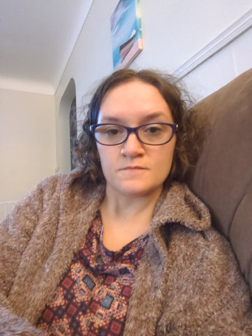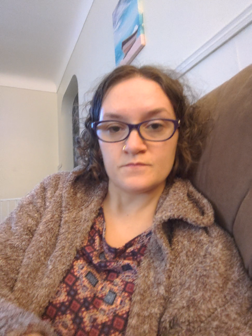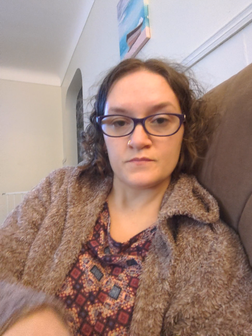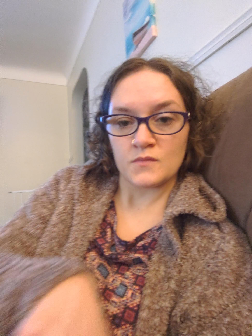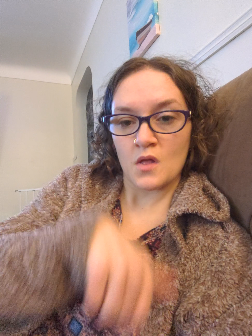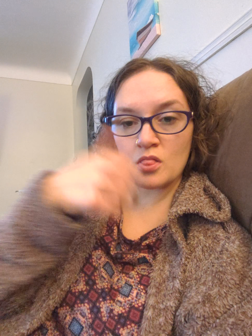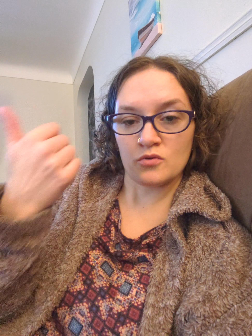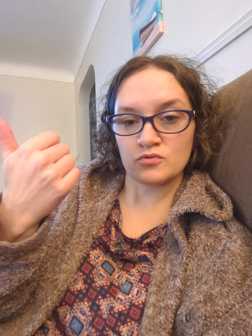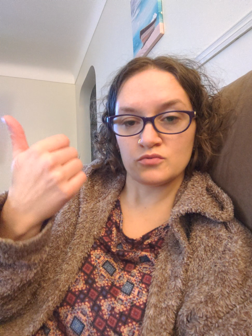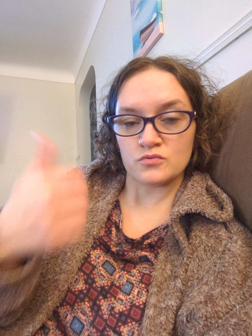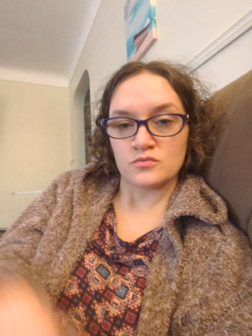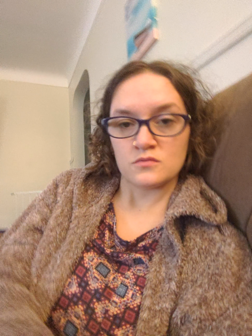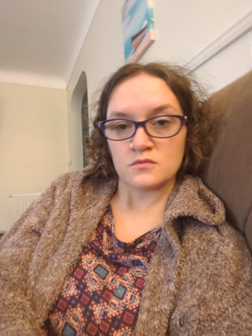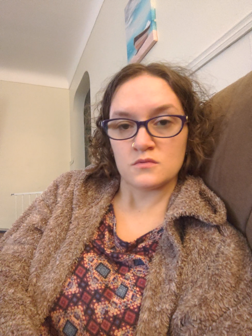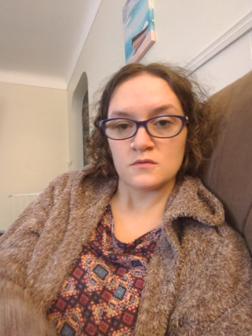another